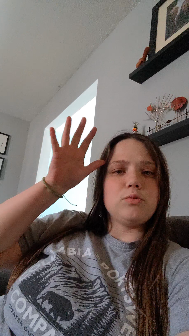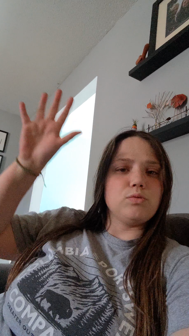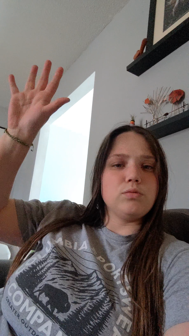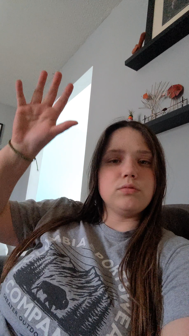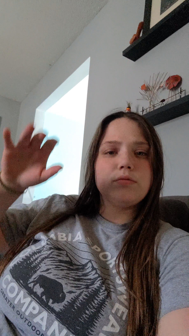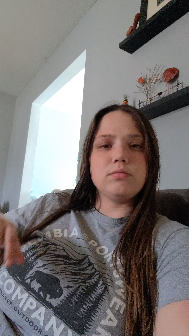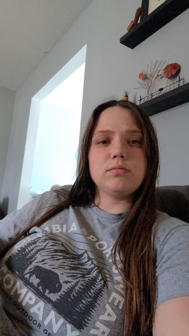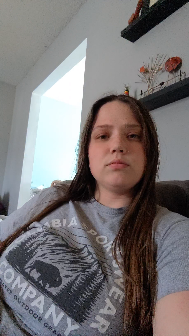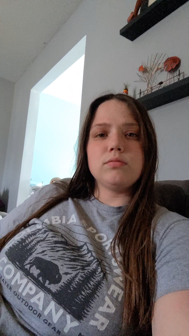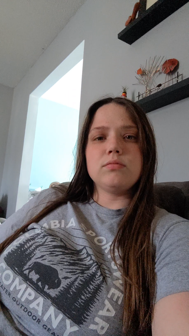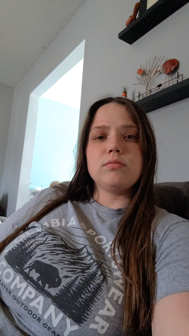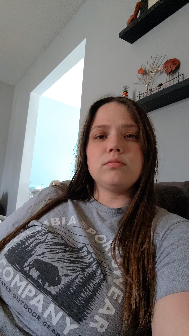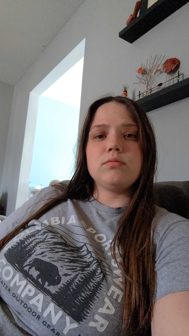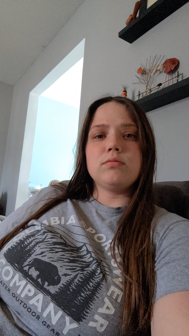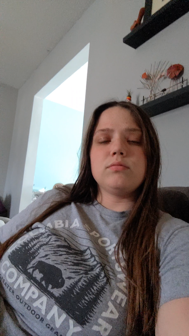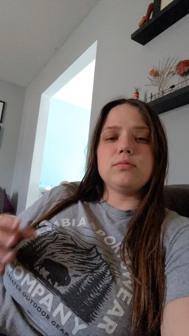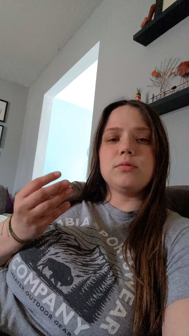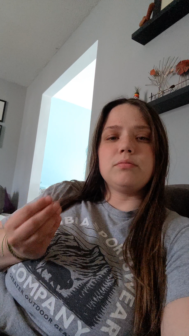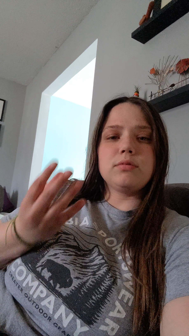plants